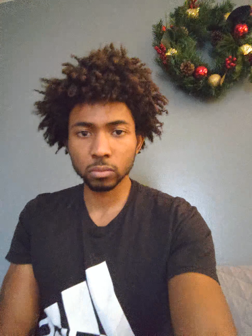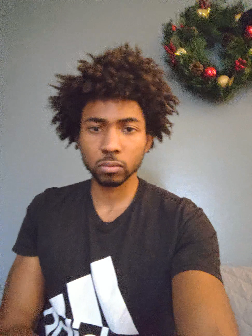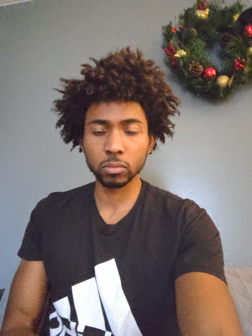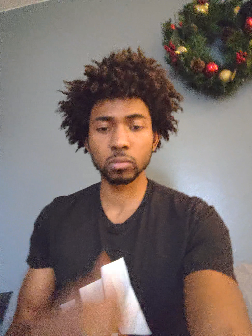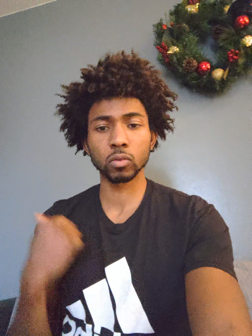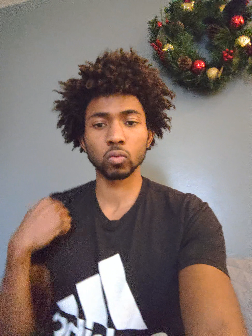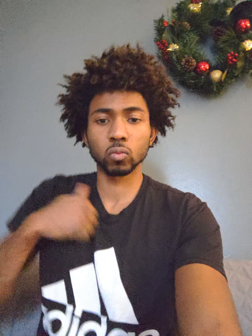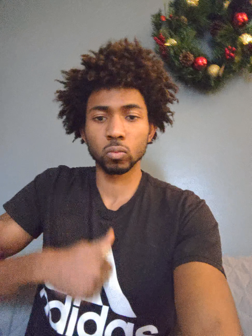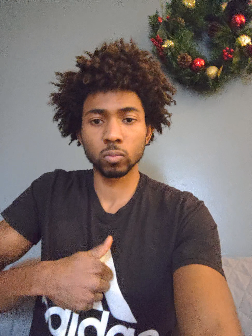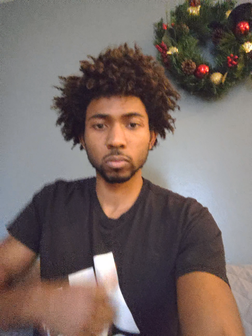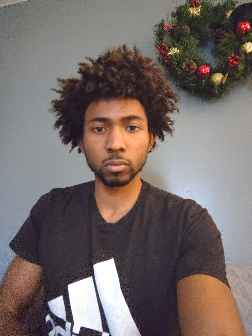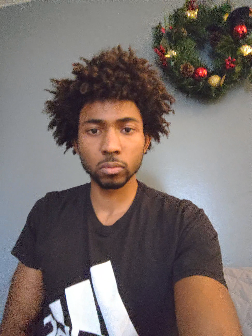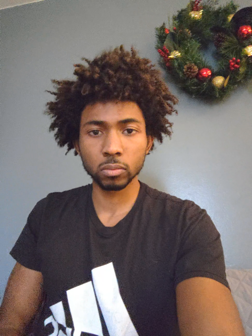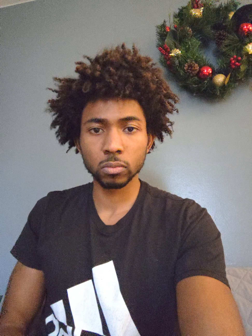jacket